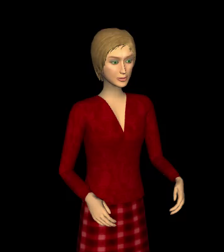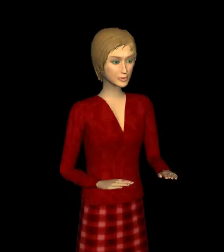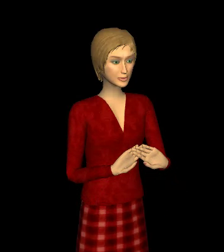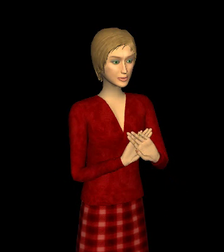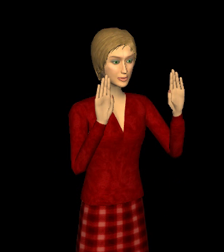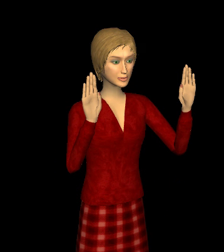سماء